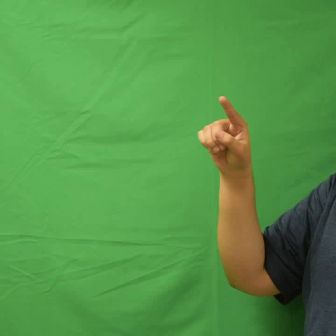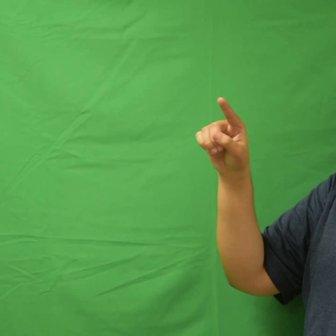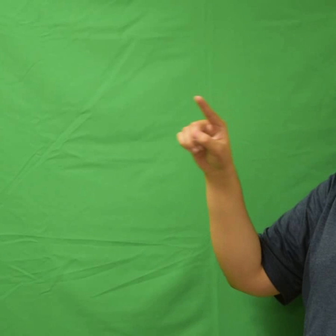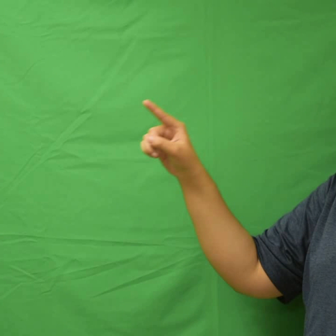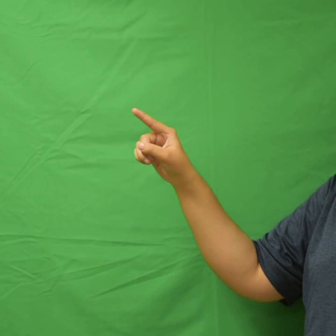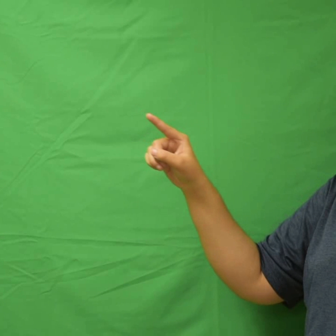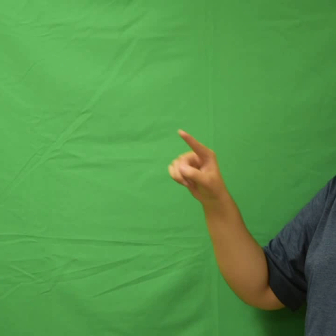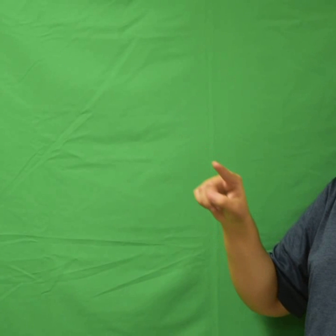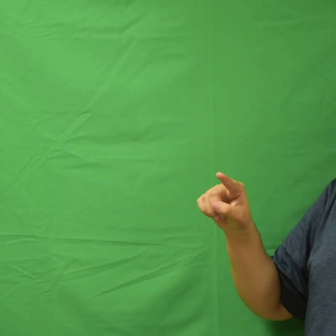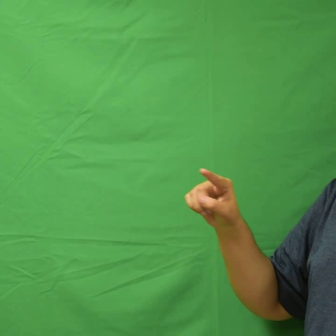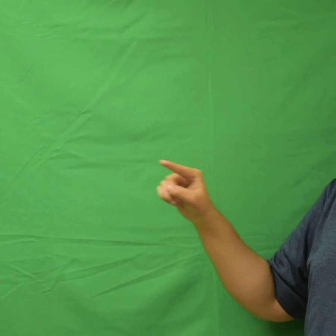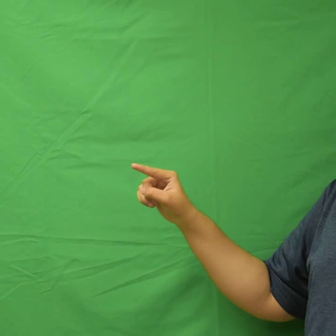Z